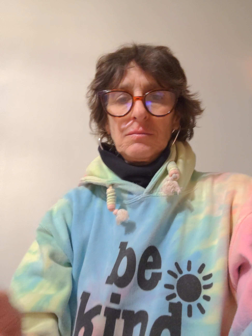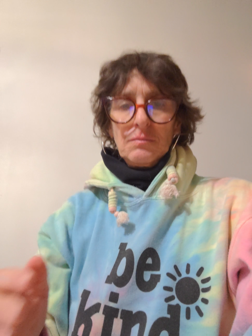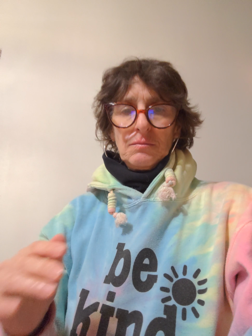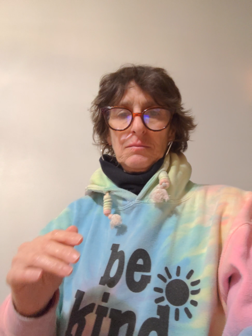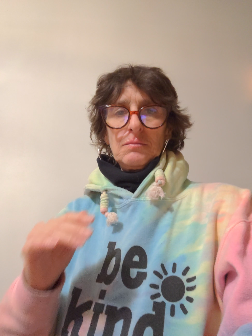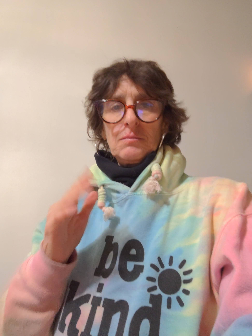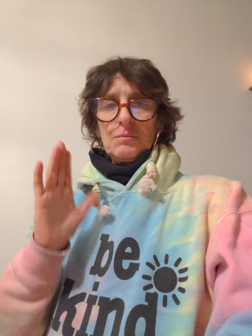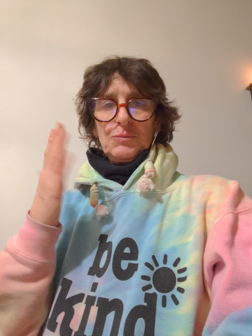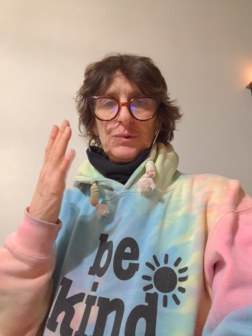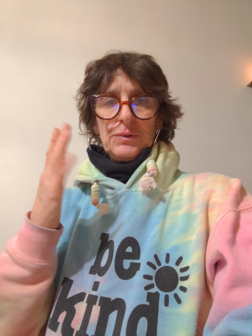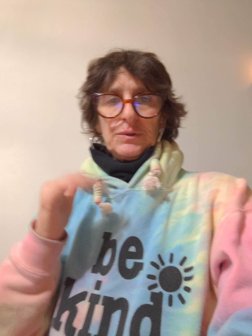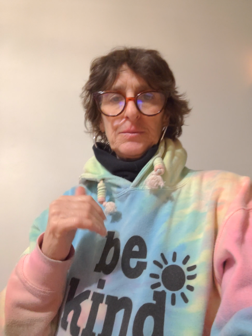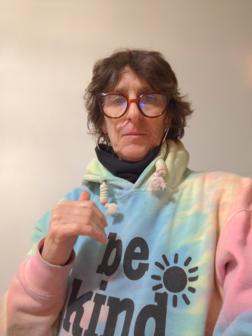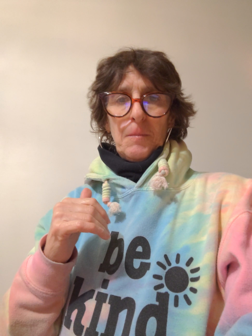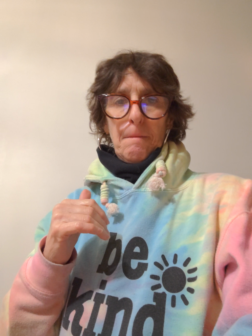book